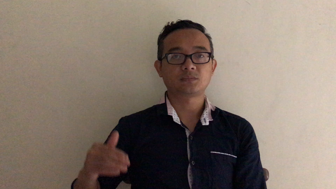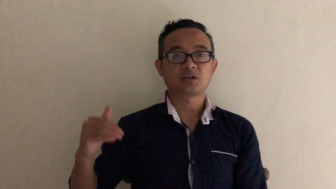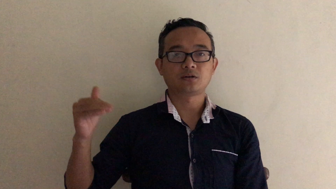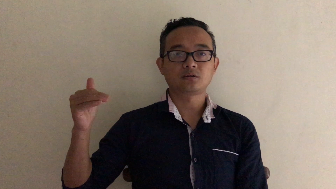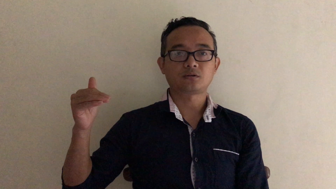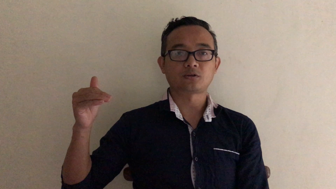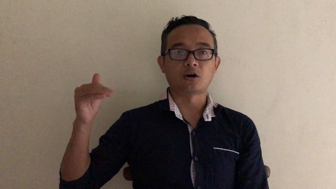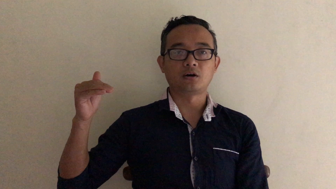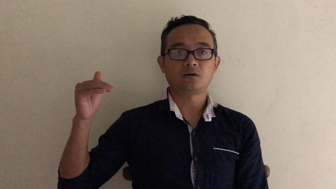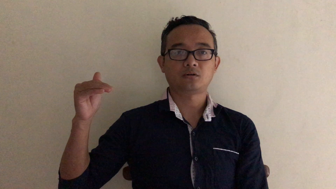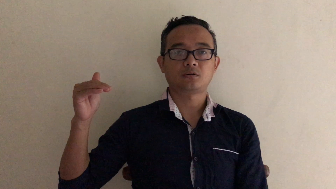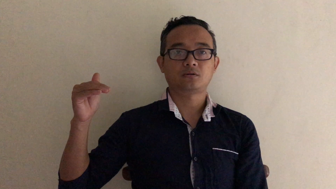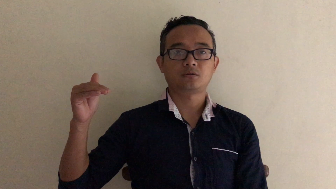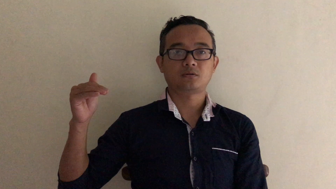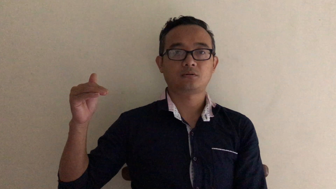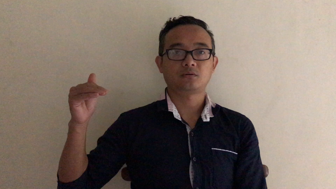त